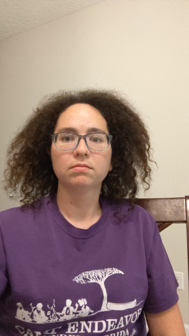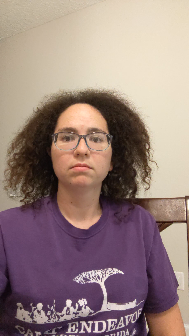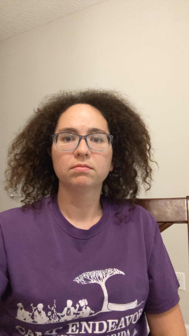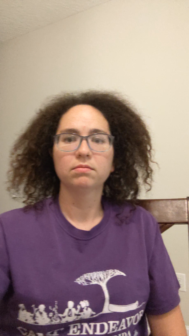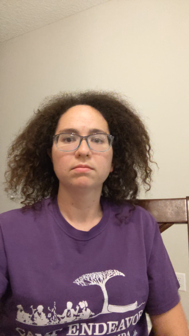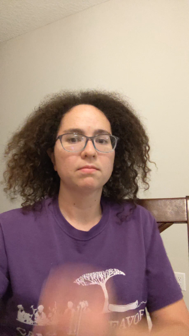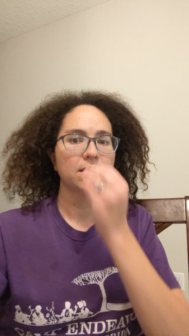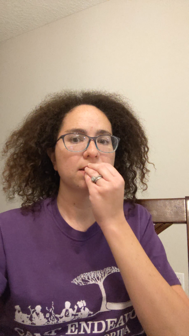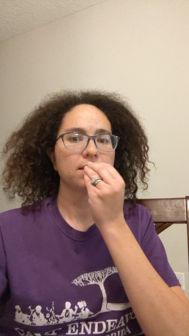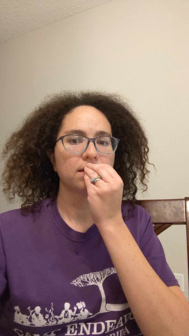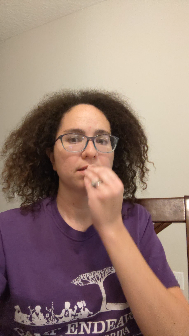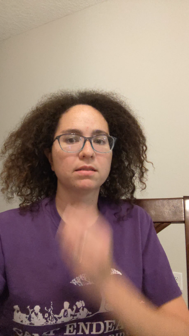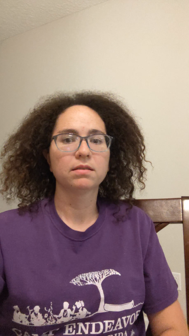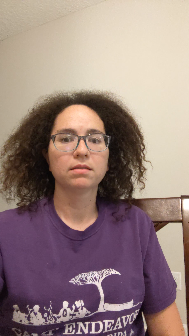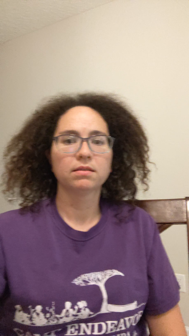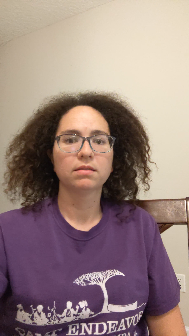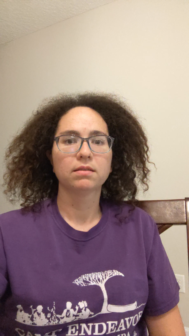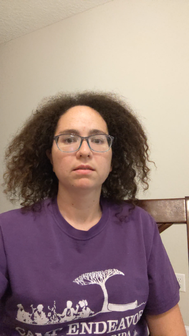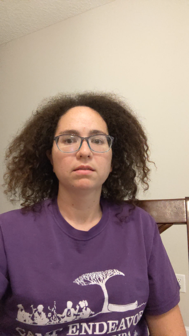eat